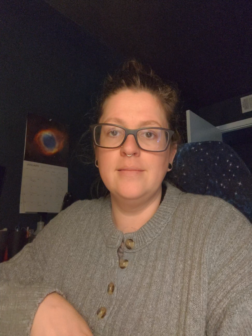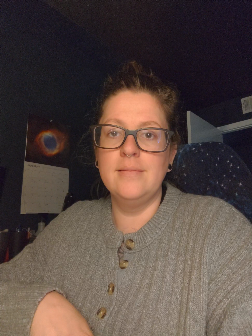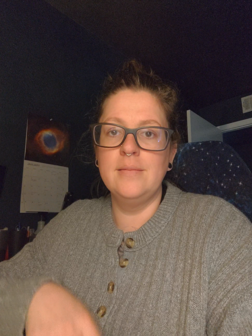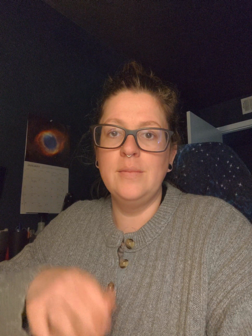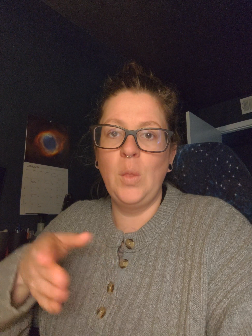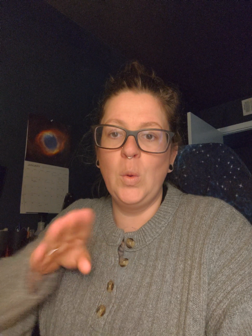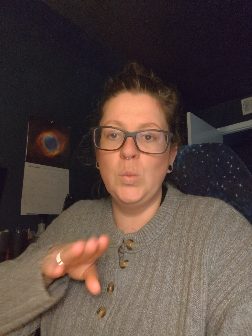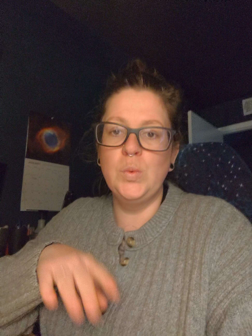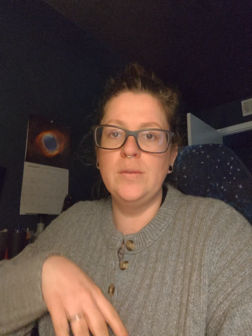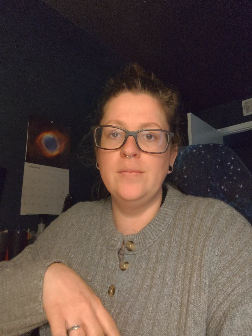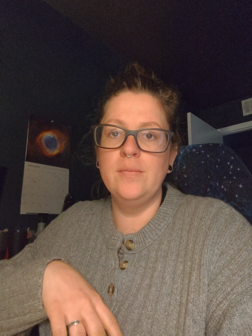close